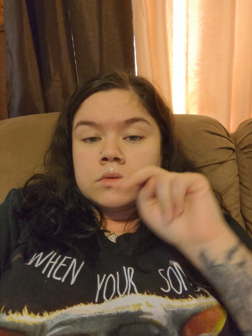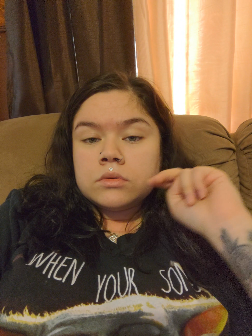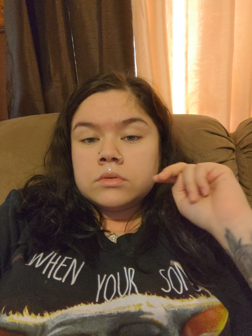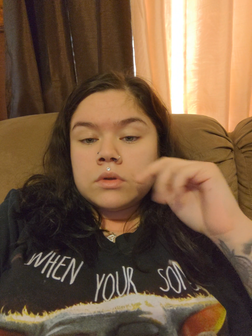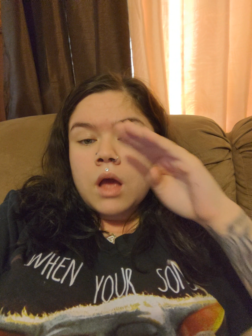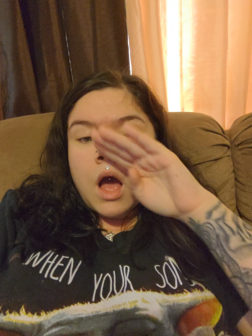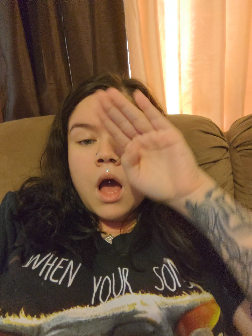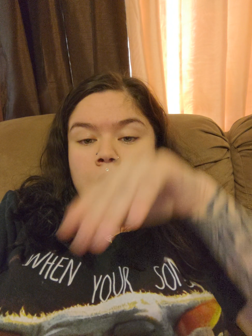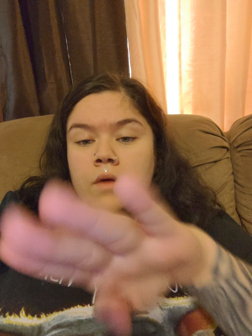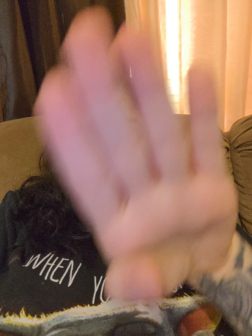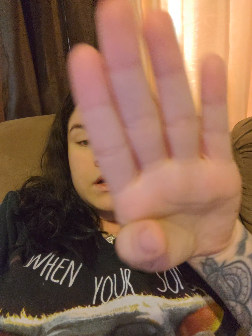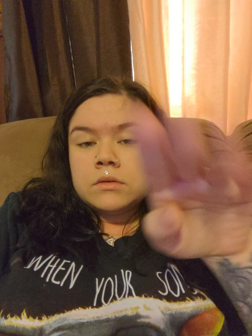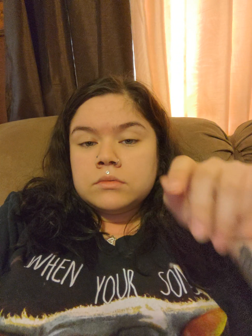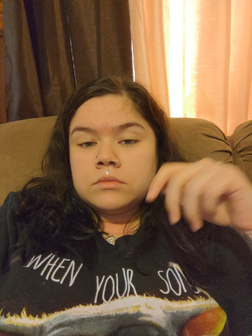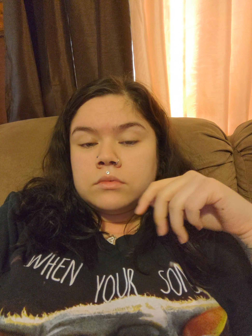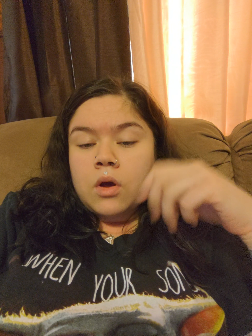elephant